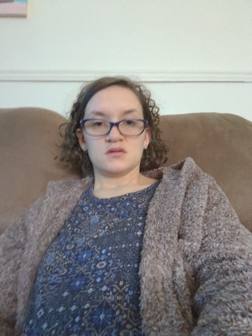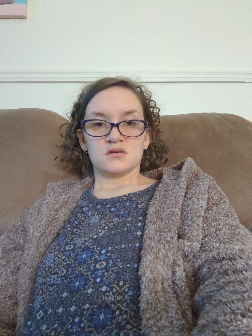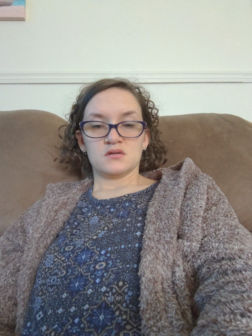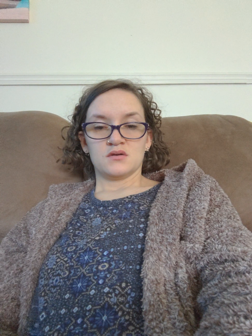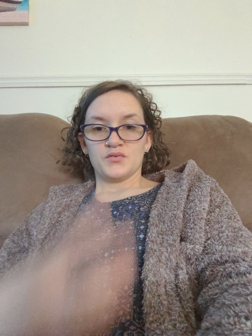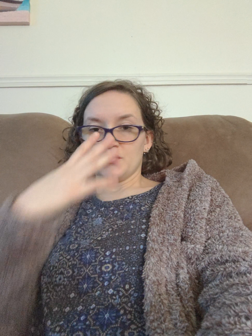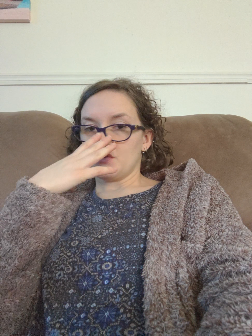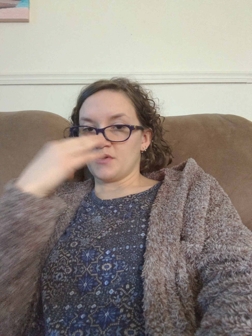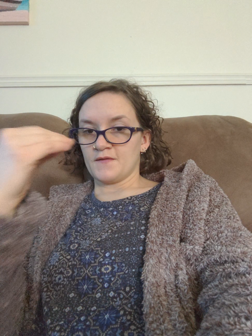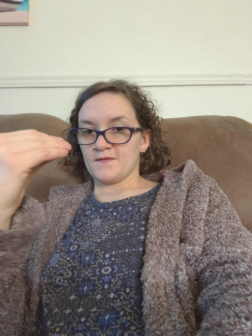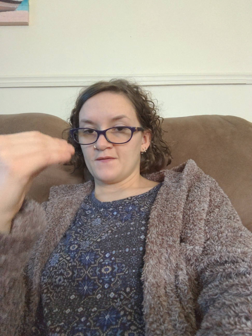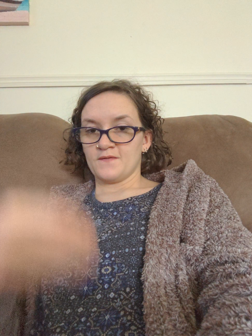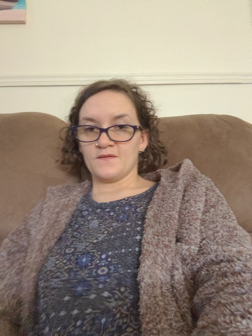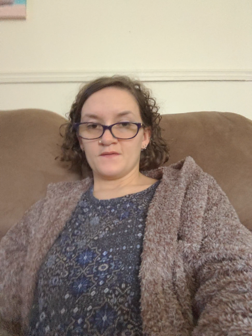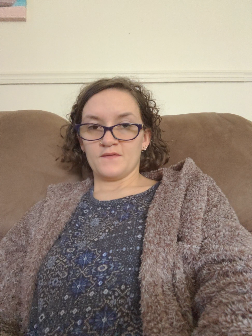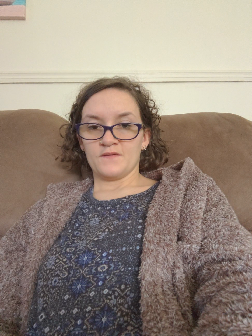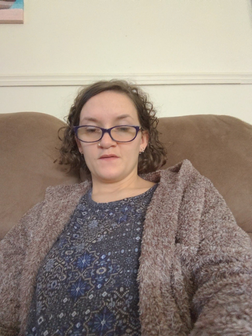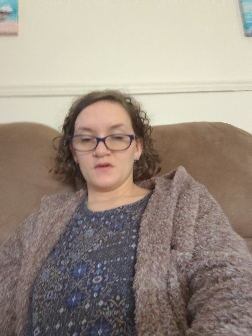wolf